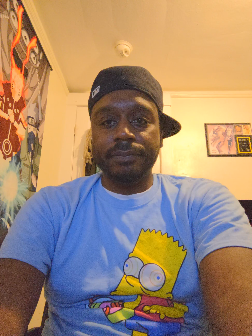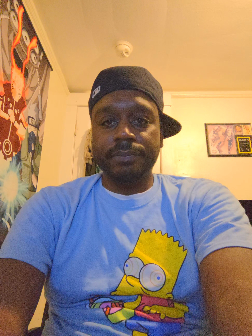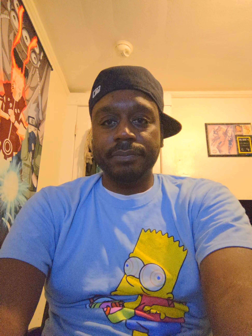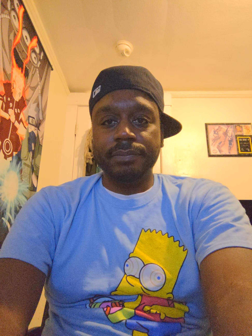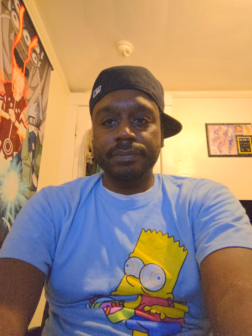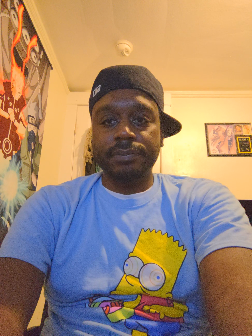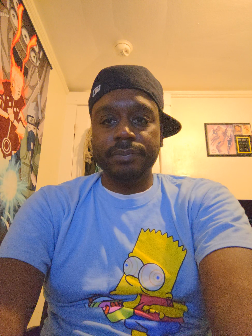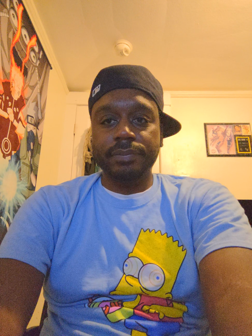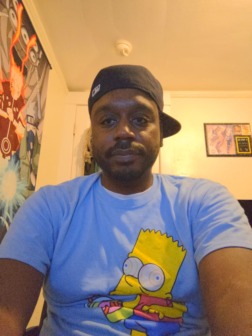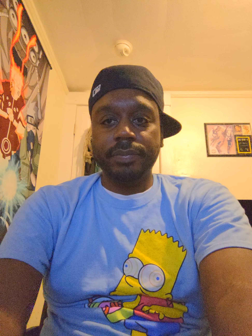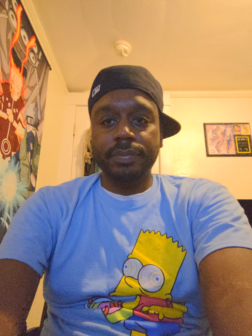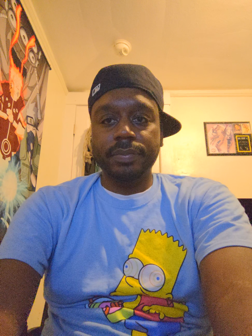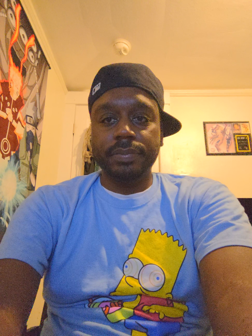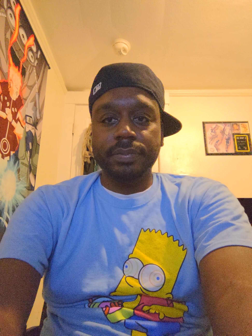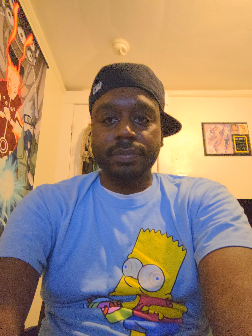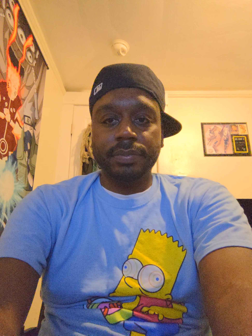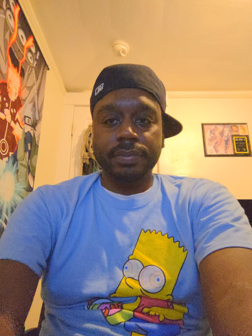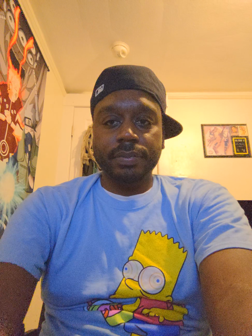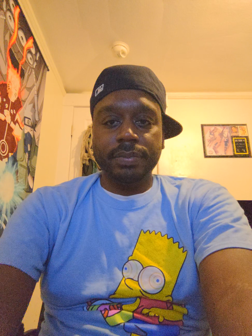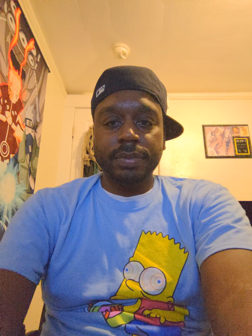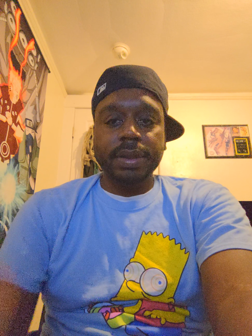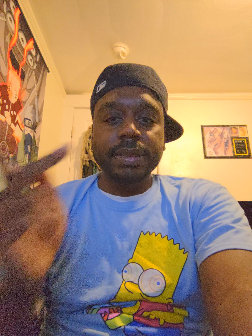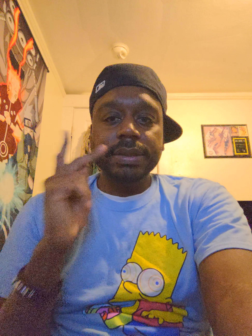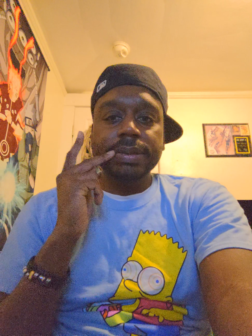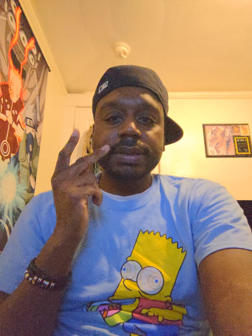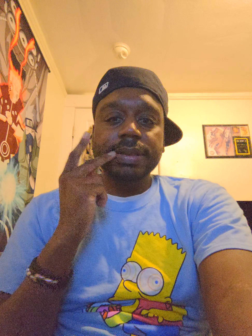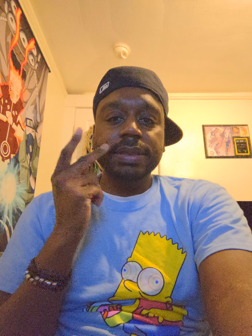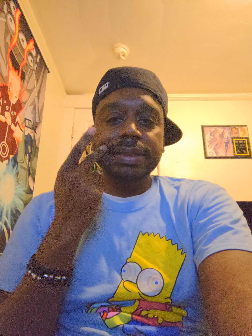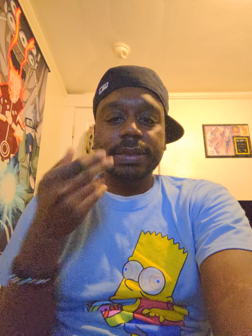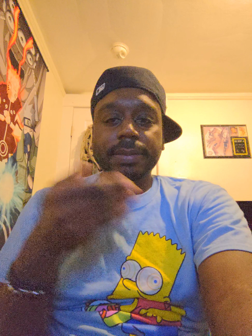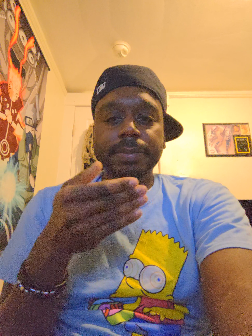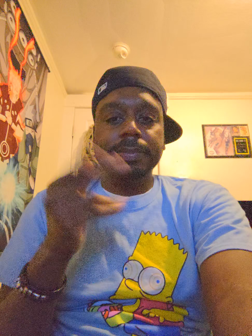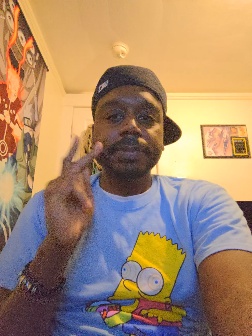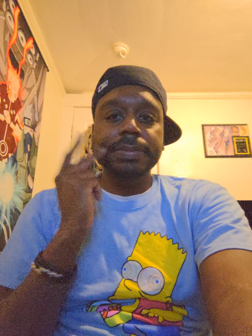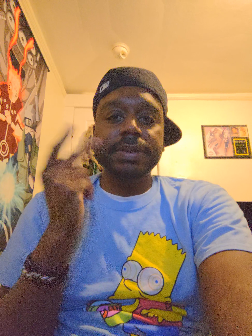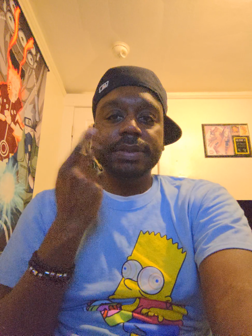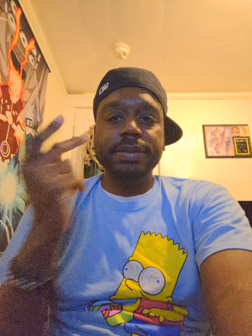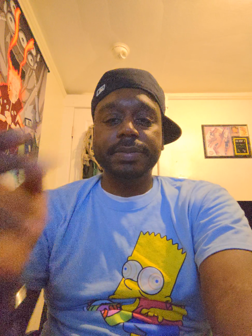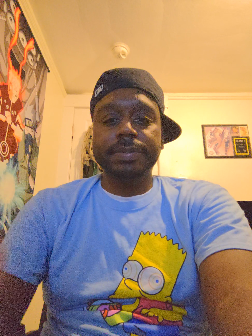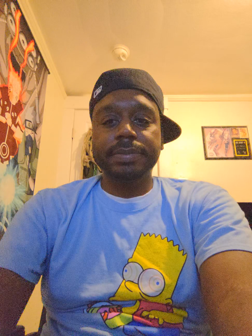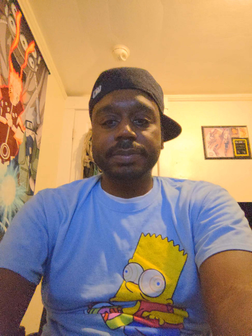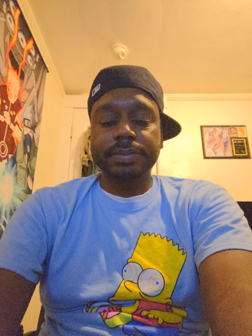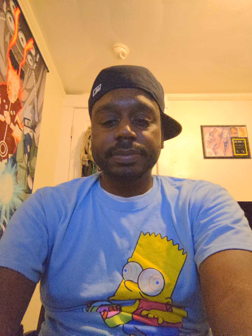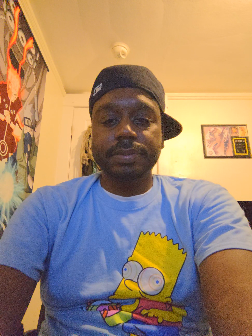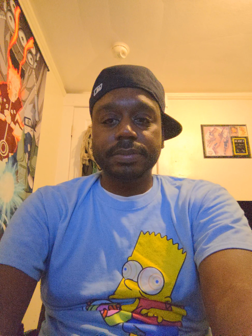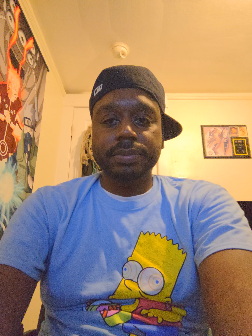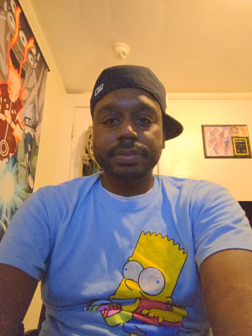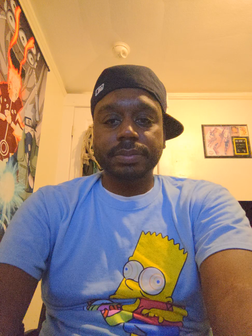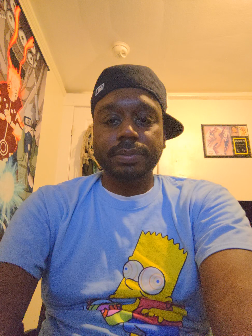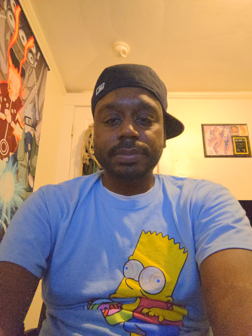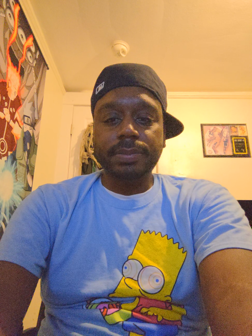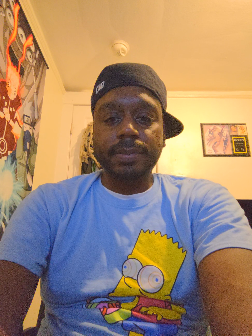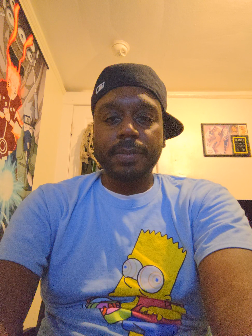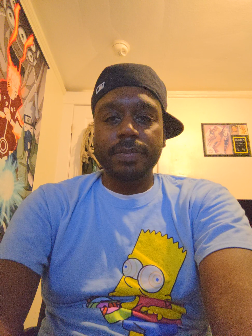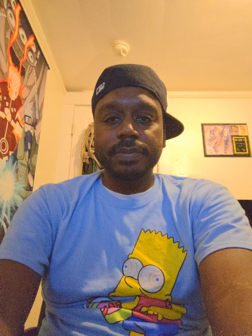kitty